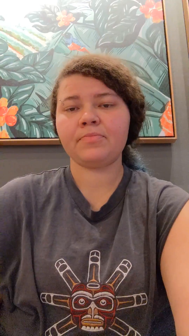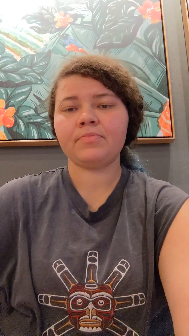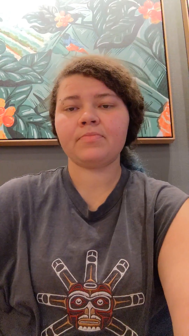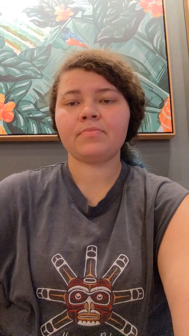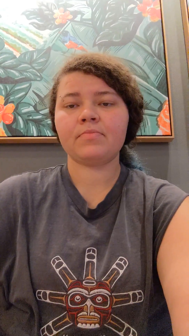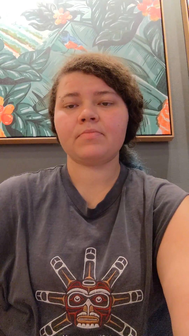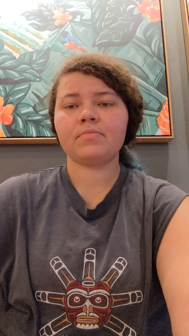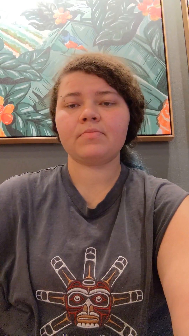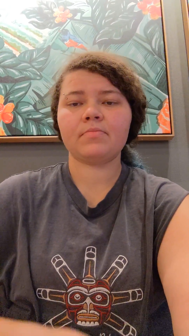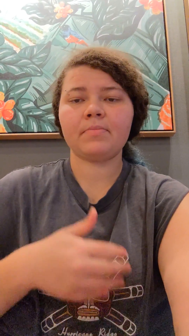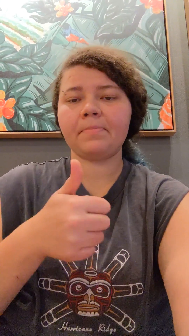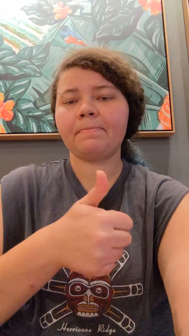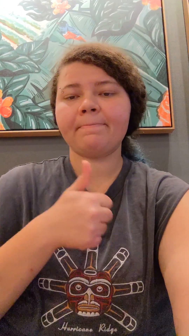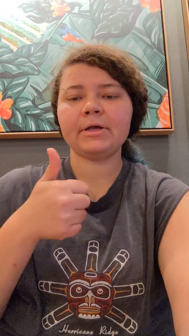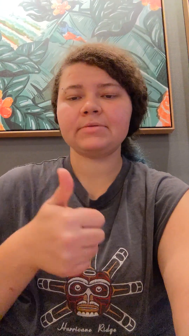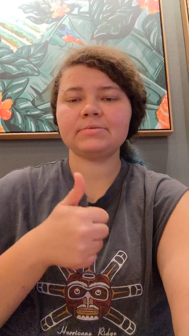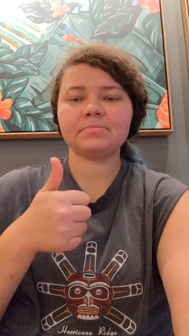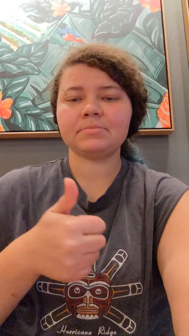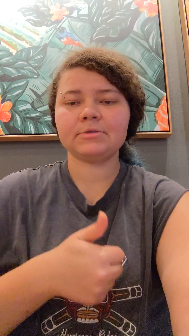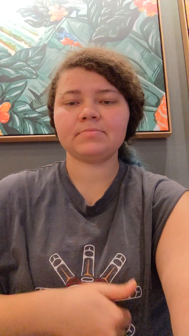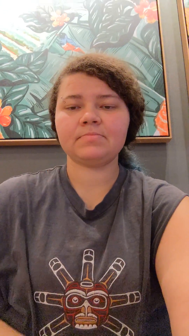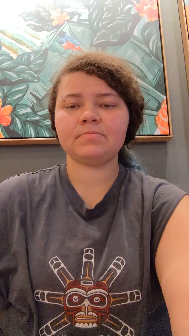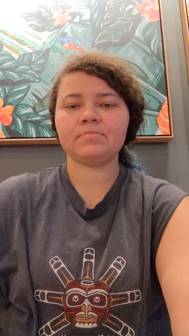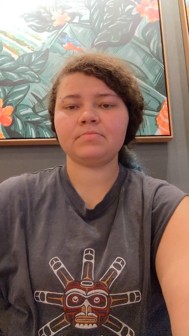basement